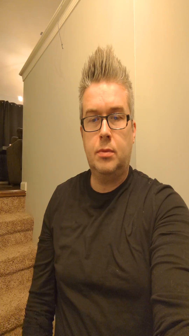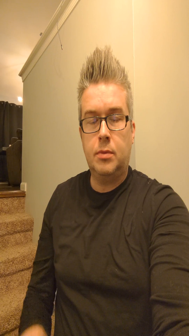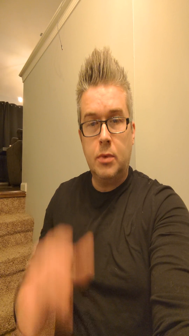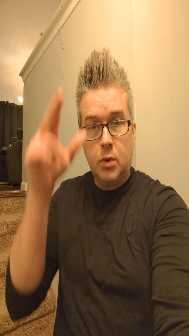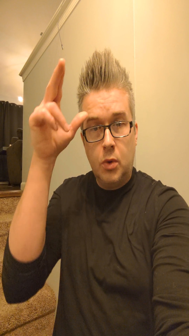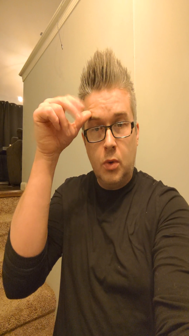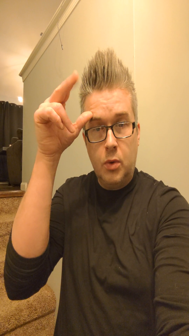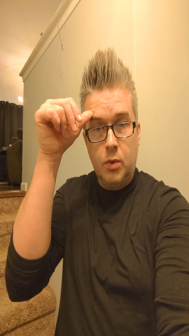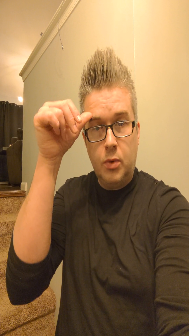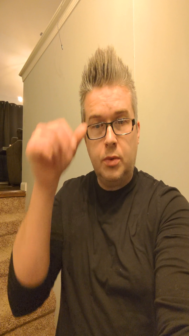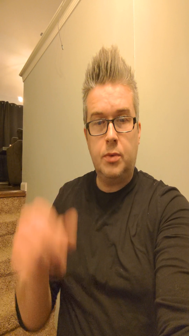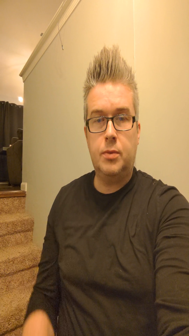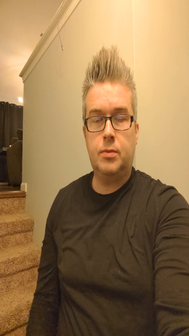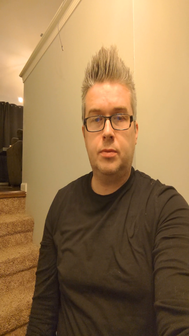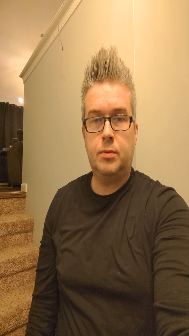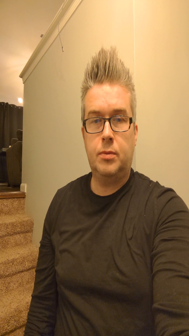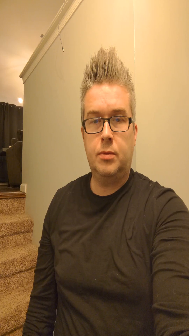horse